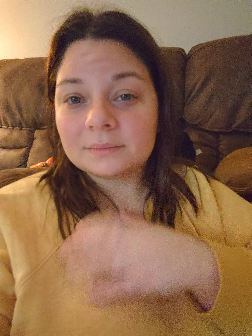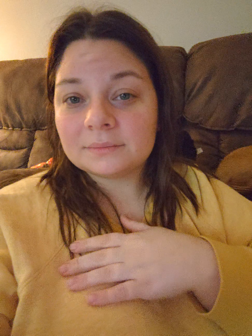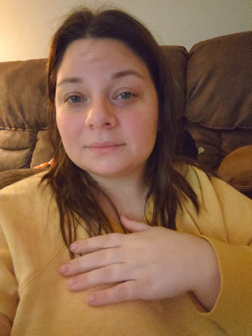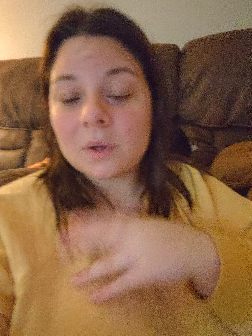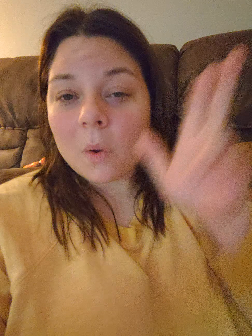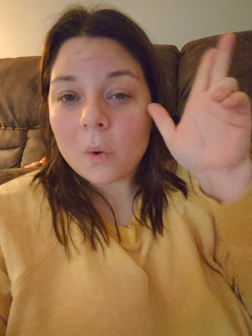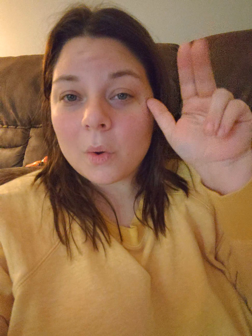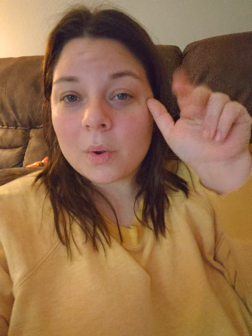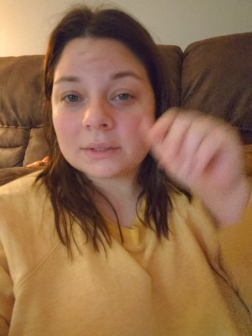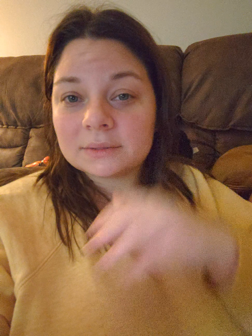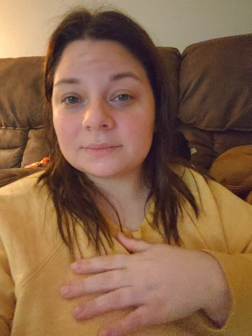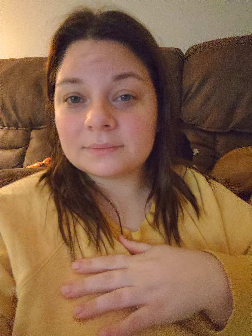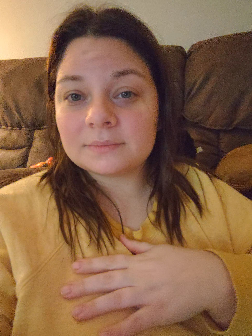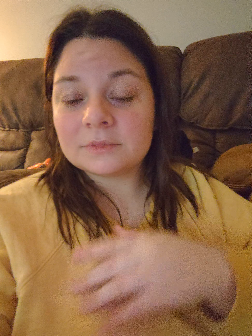horse